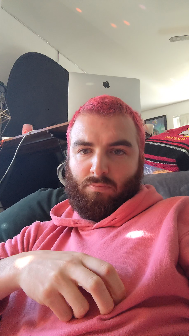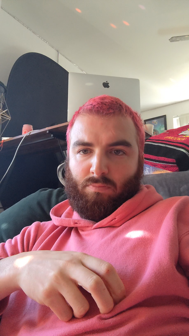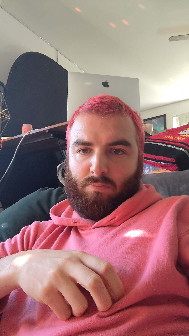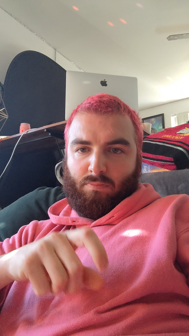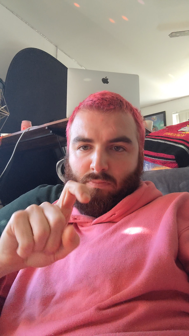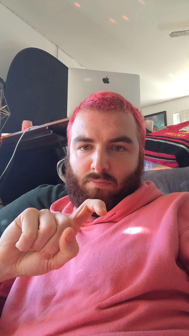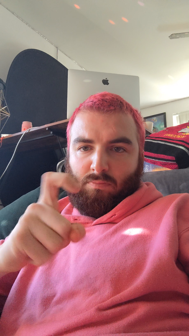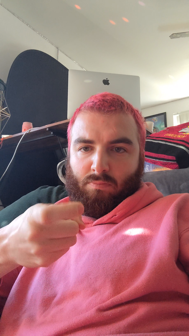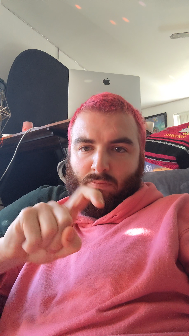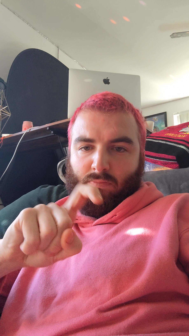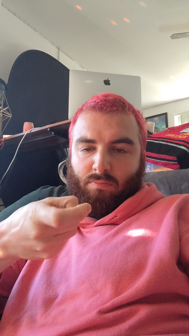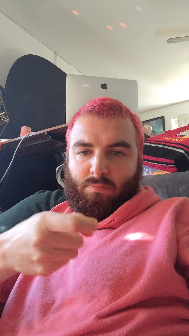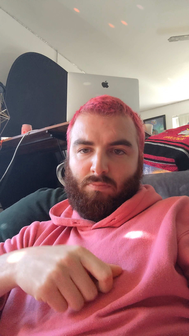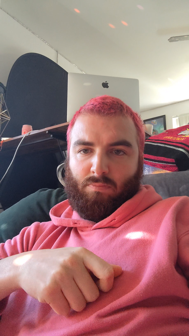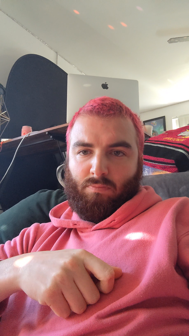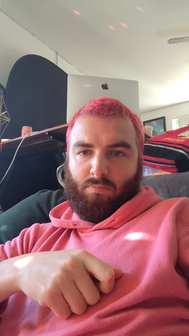friend